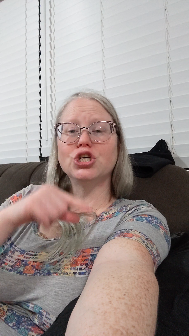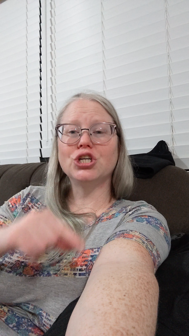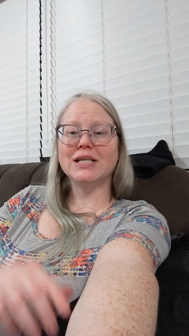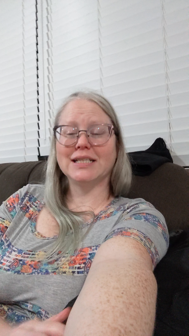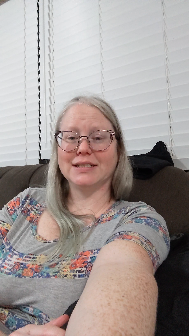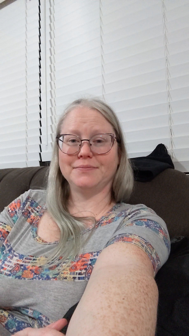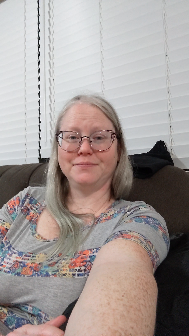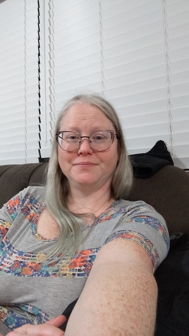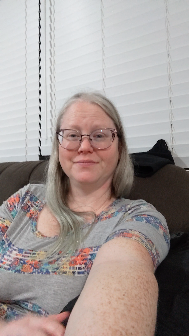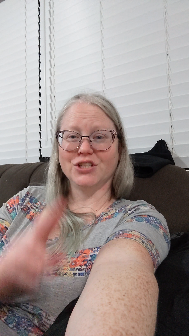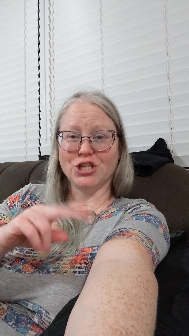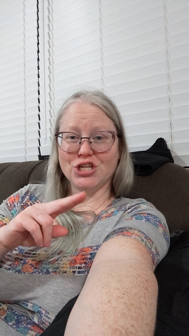nurse